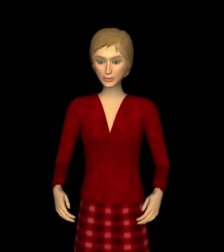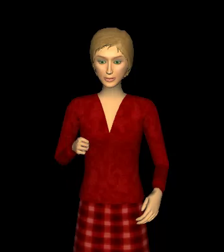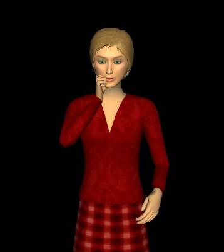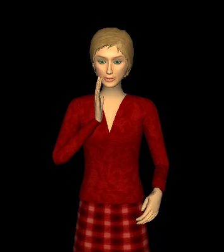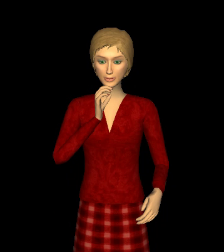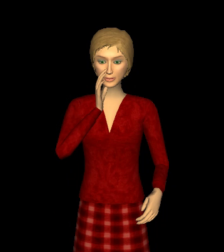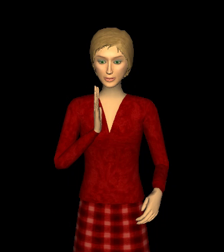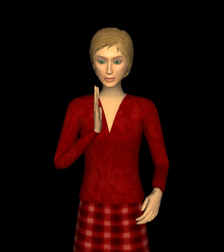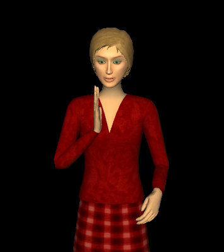كل يوم